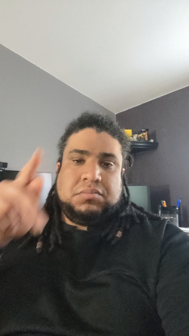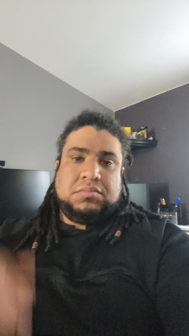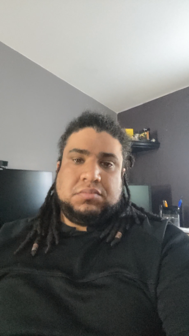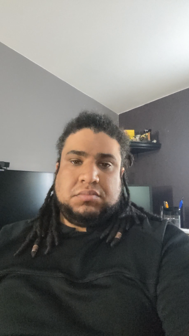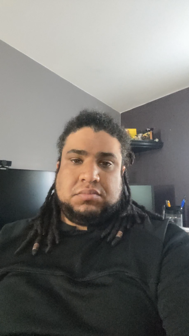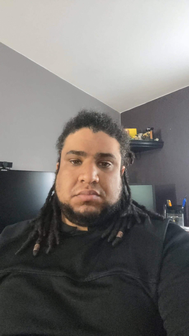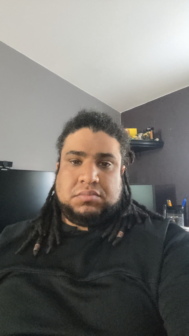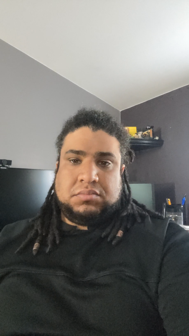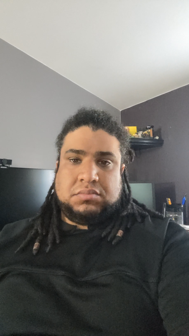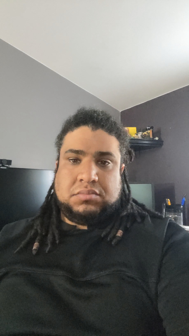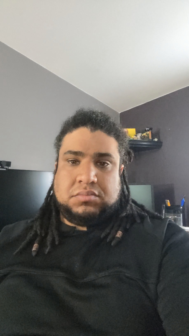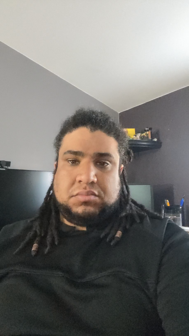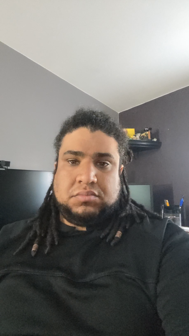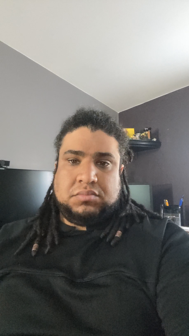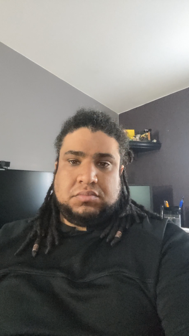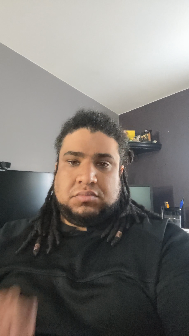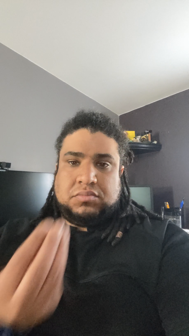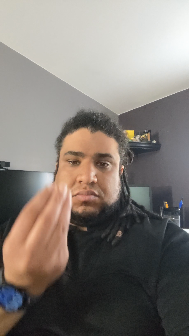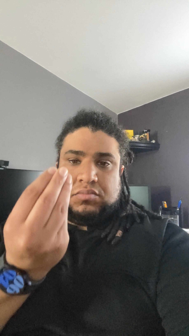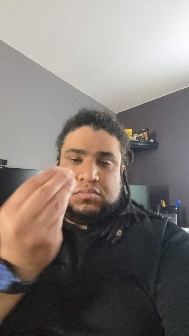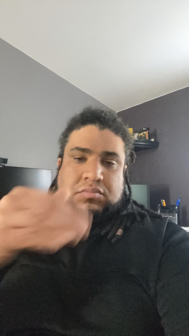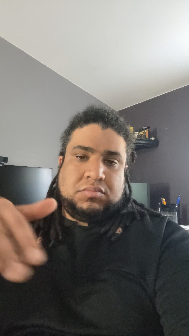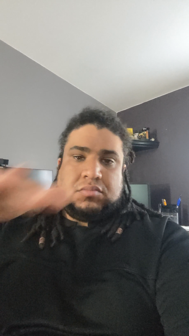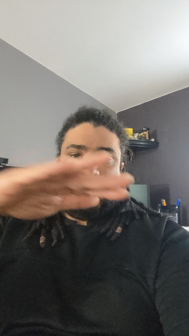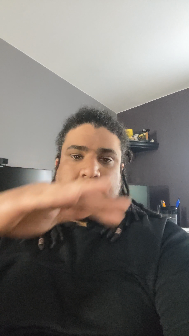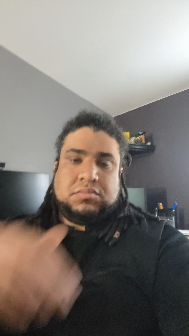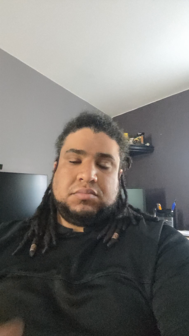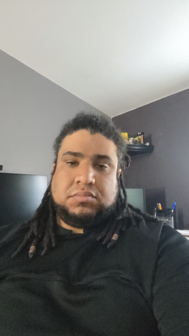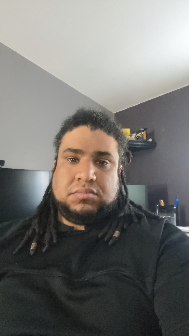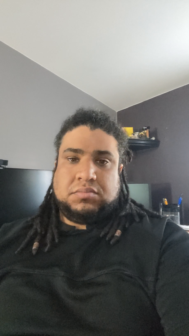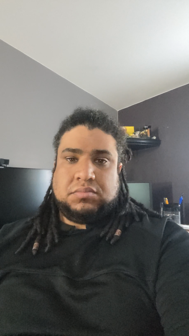garden